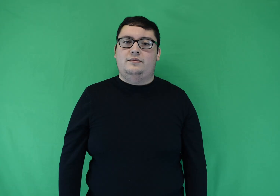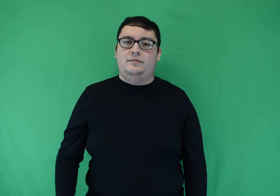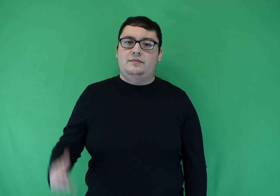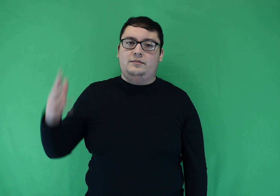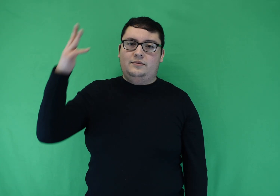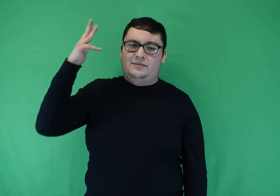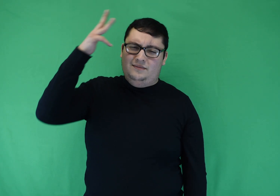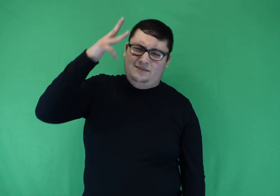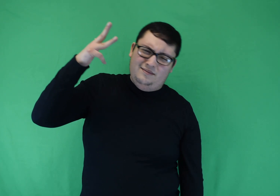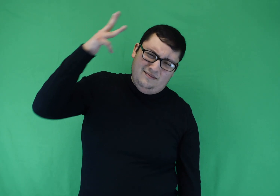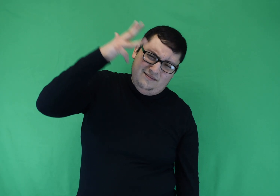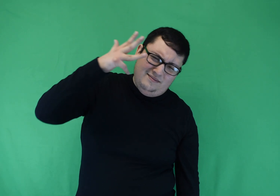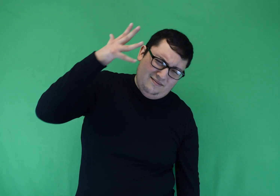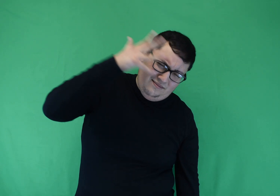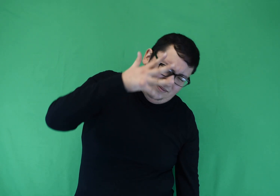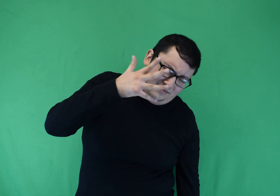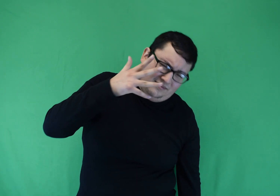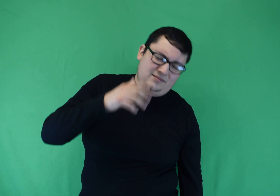mareado